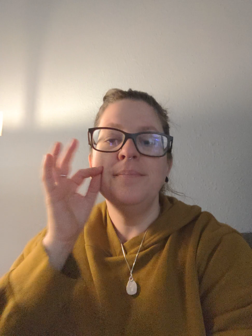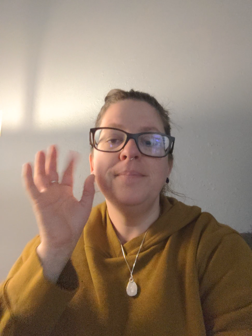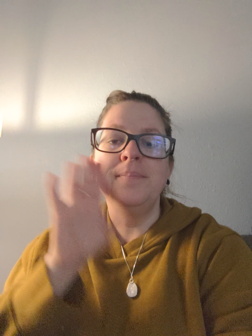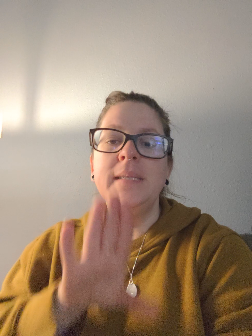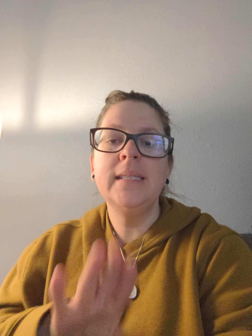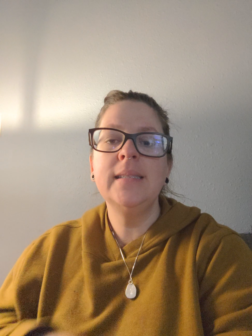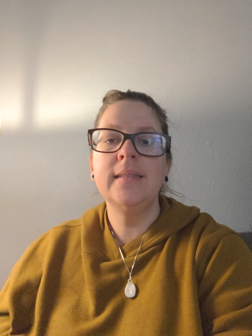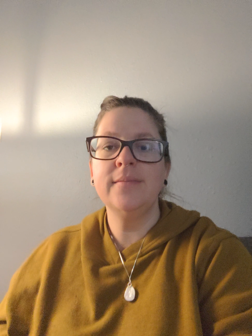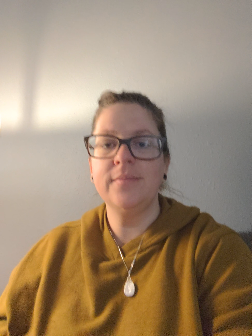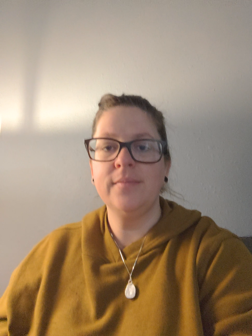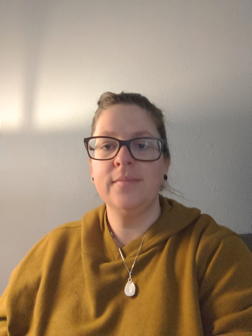bee